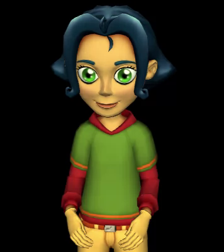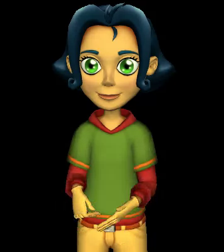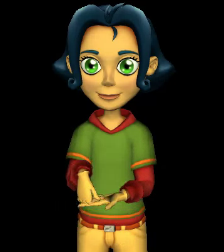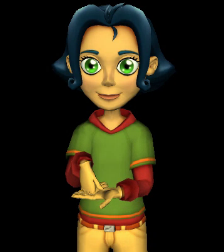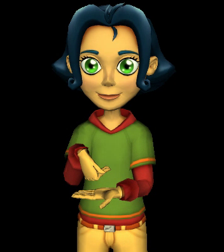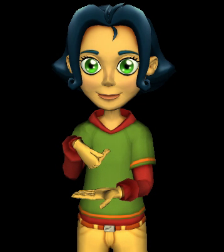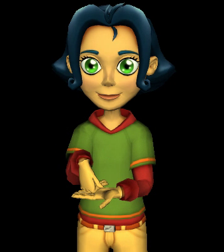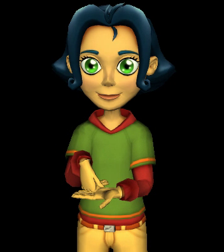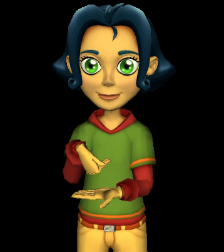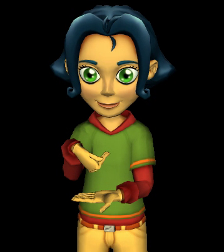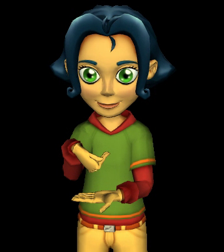حساء